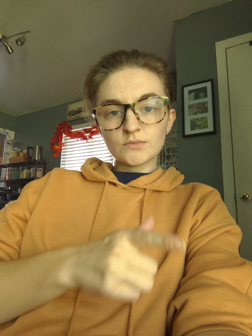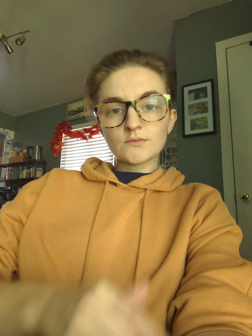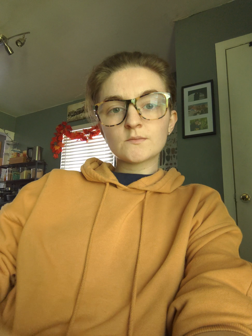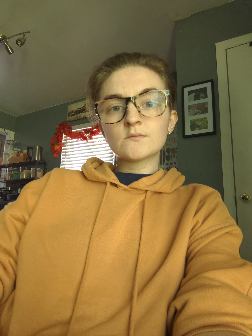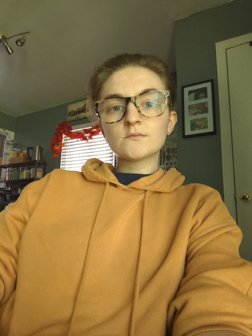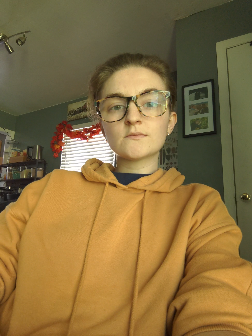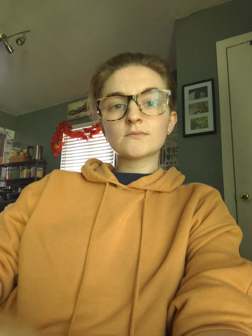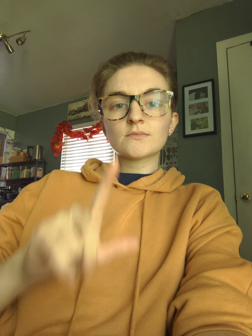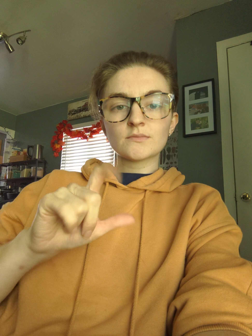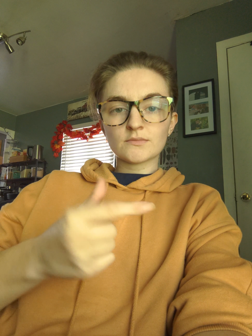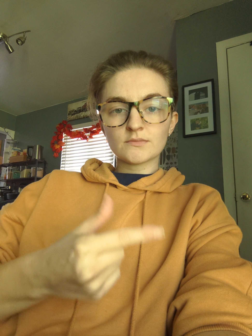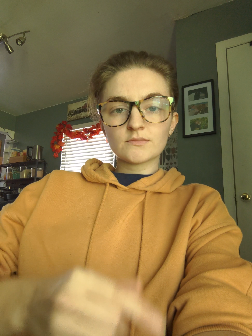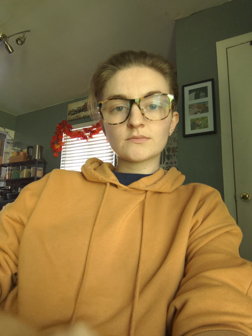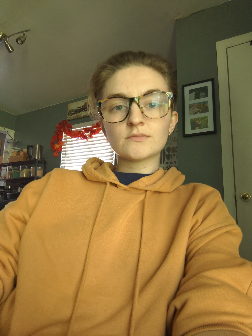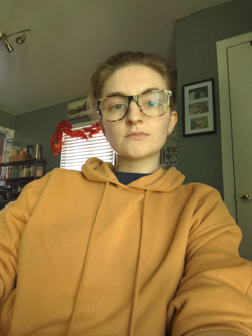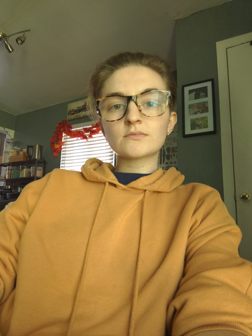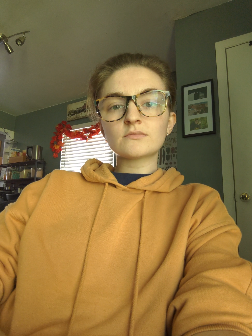leg